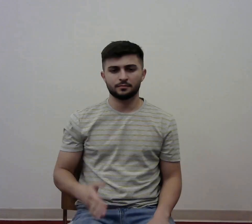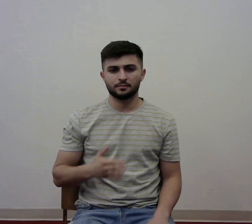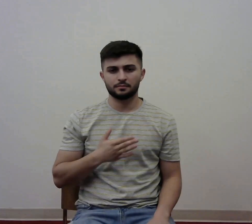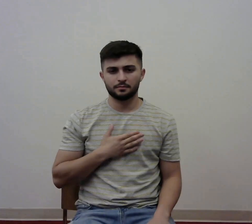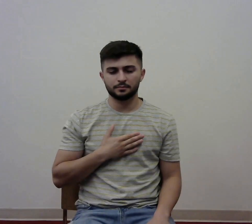mən